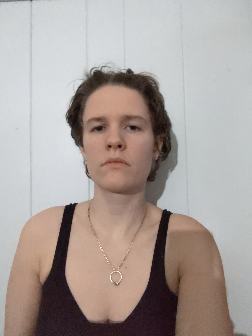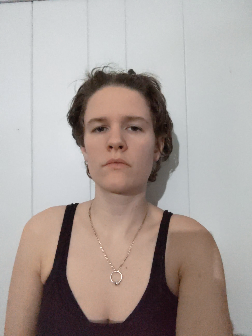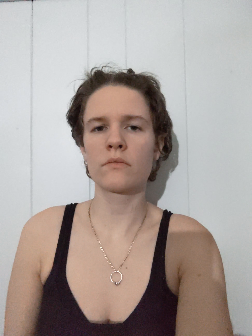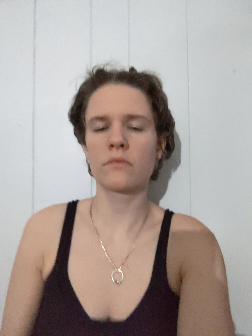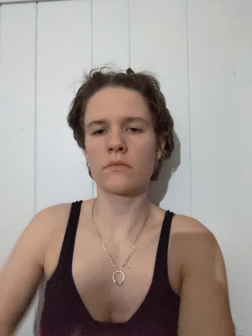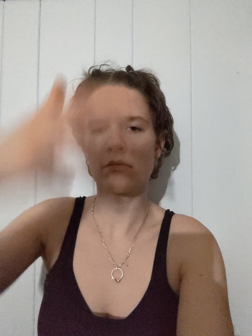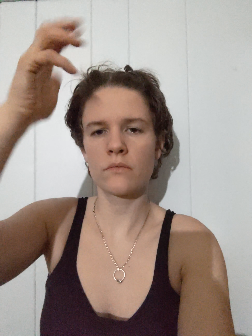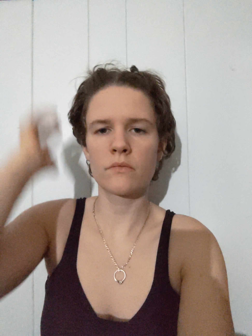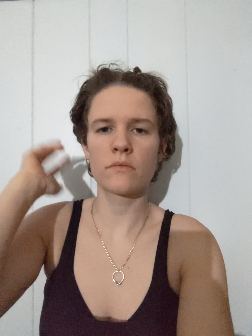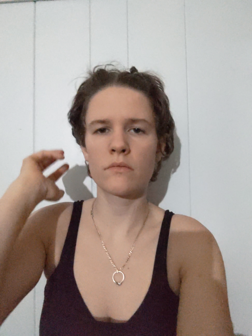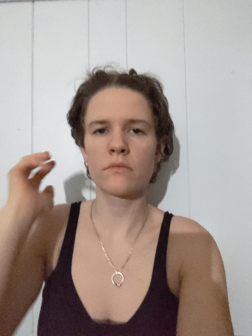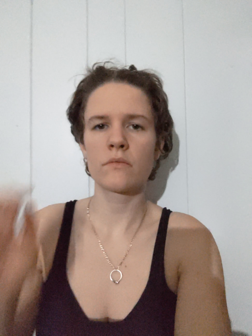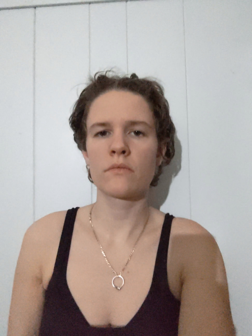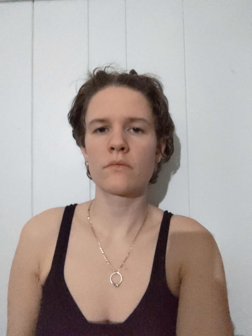lion